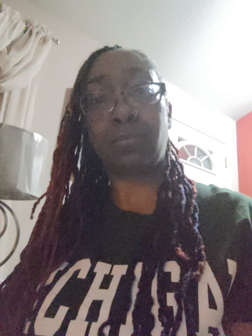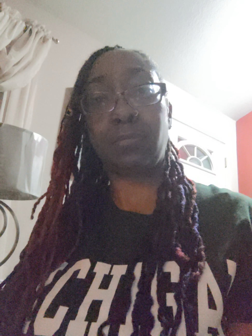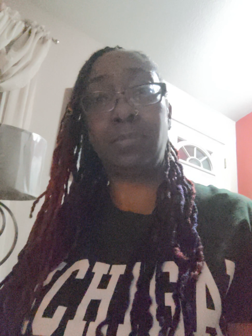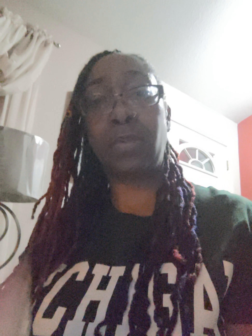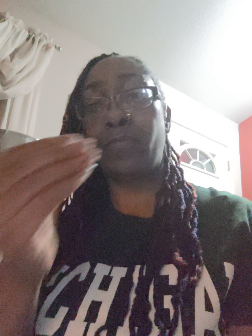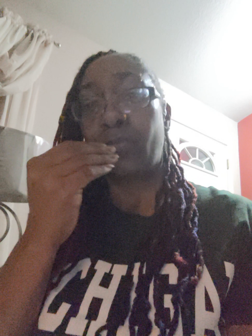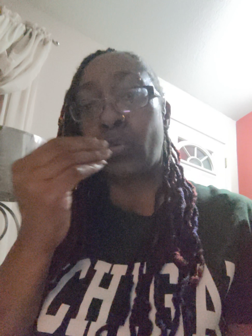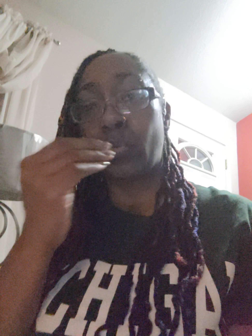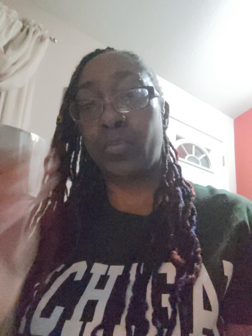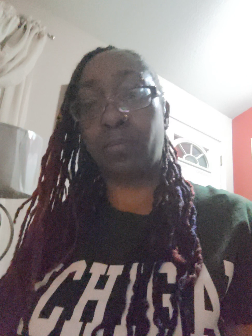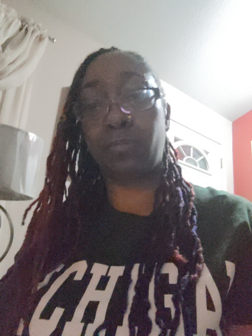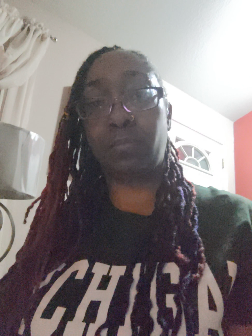food